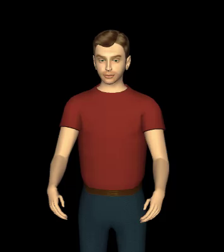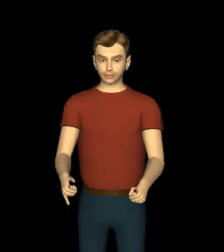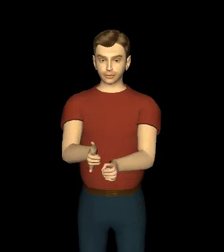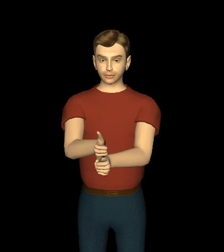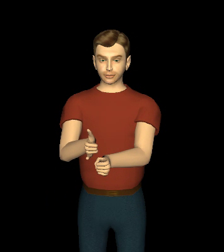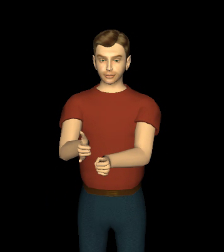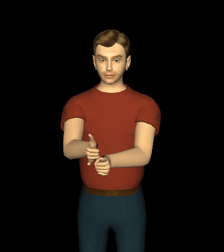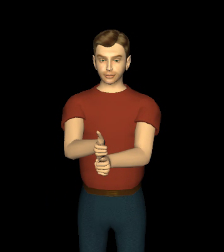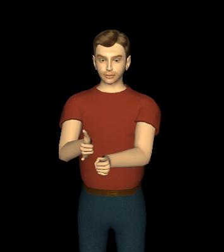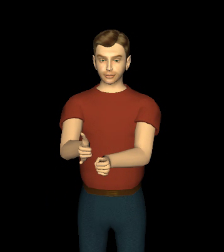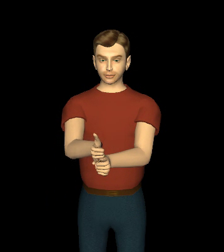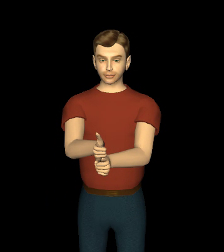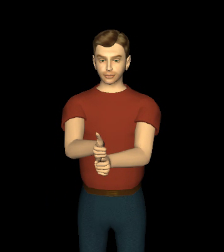قهوة